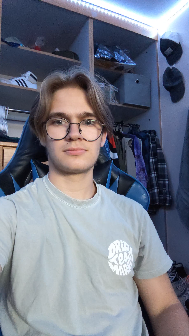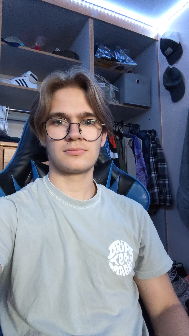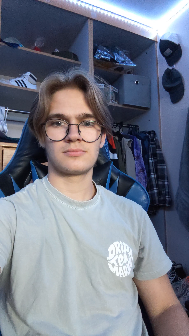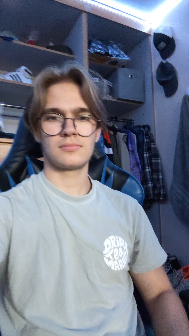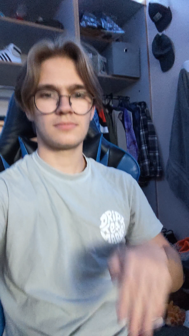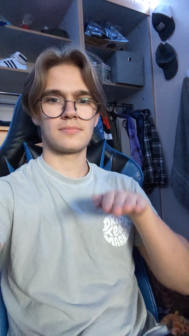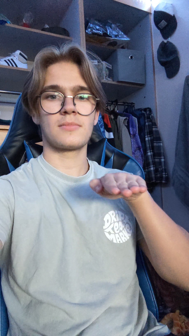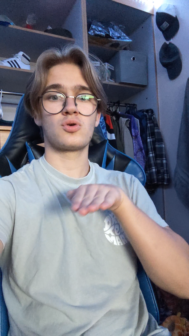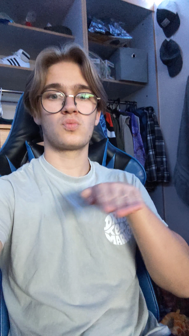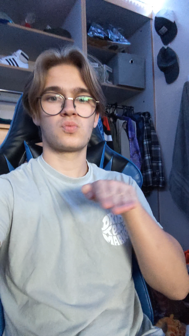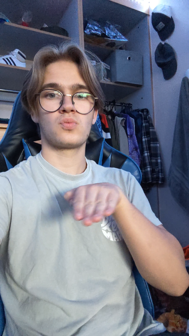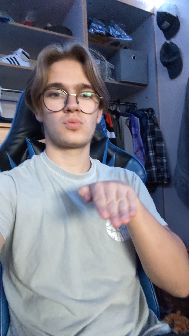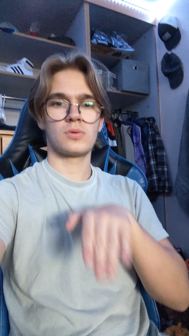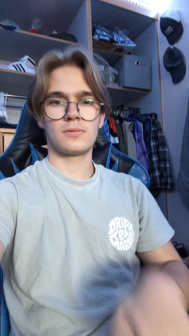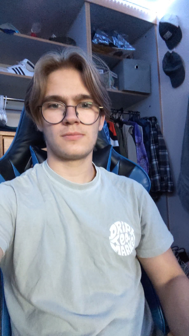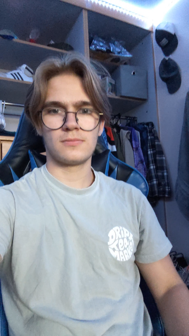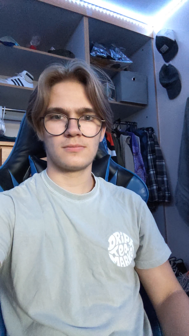boots